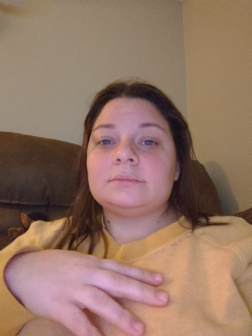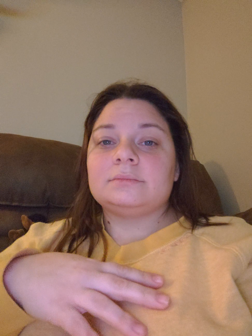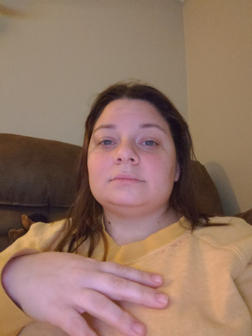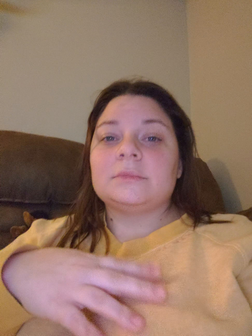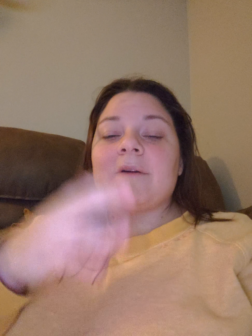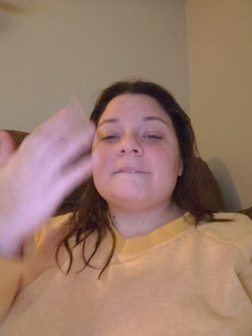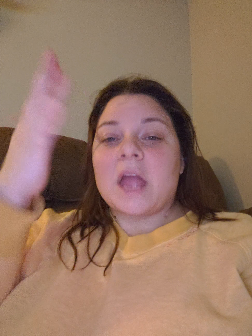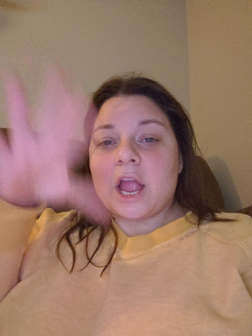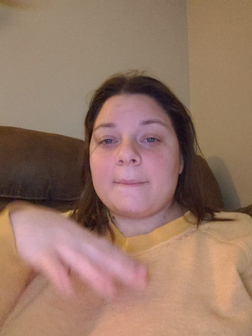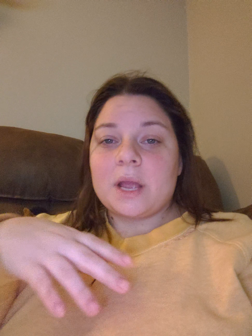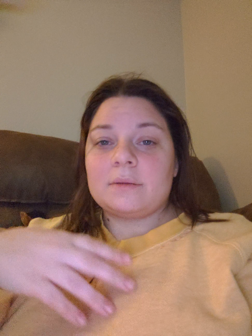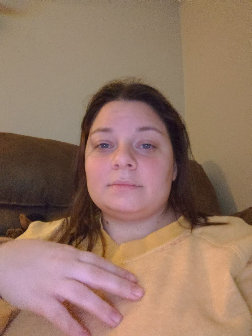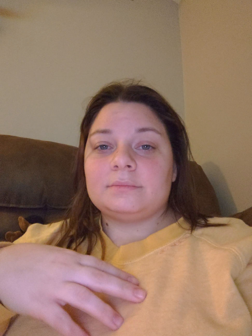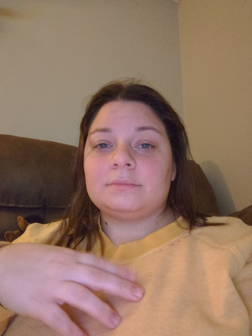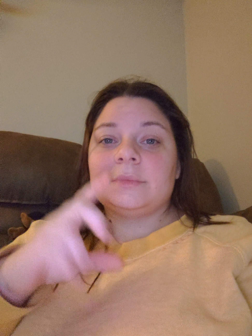fireman